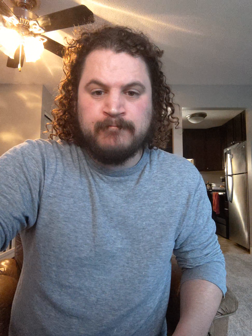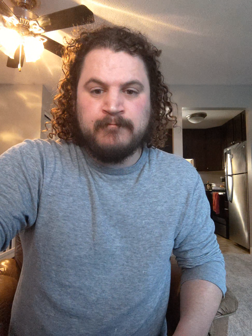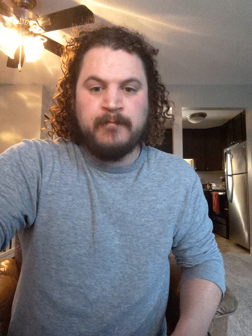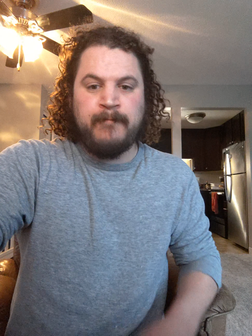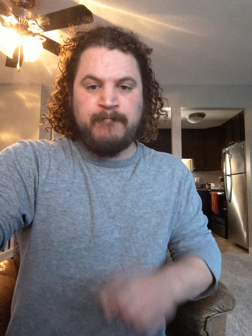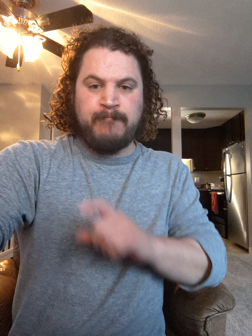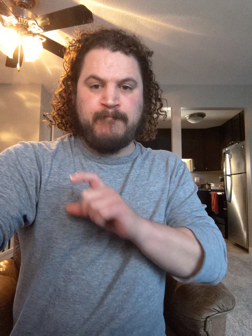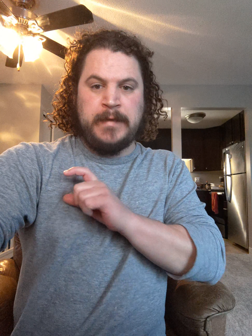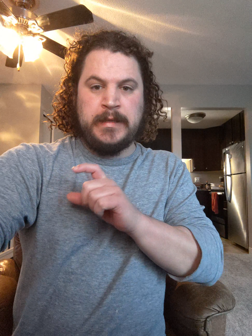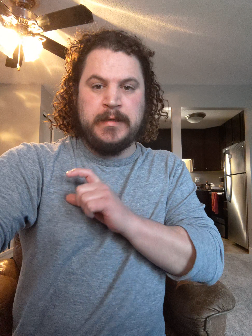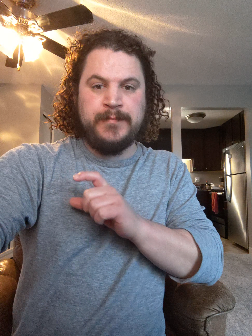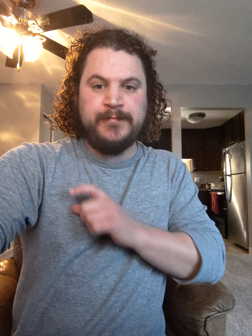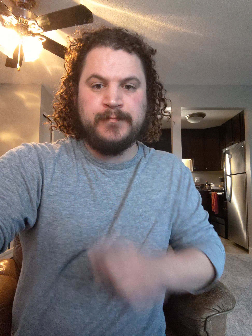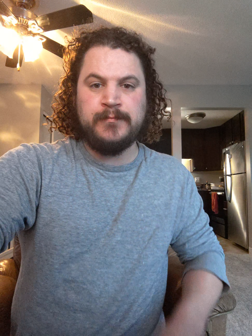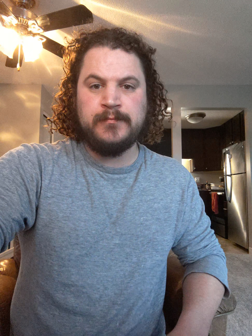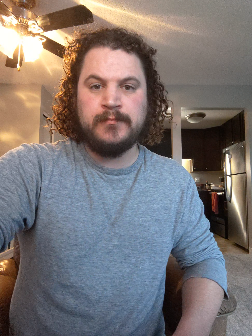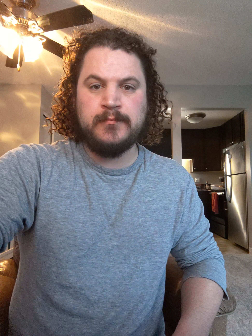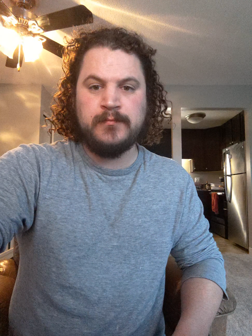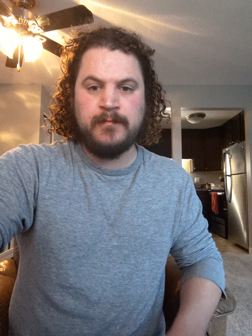police